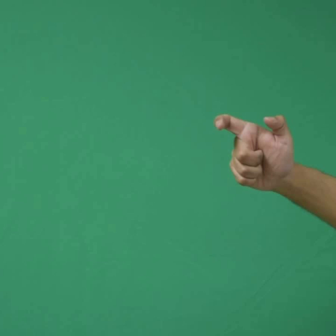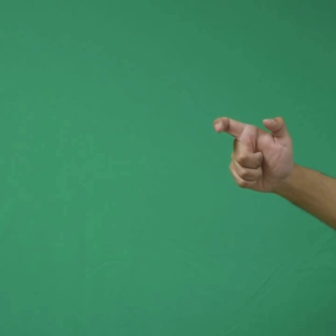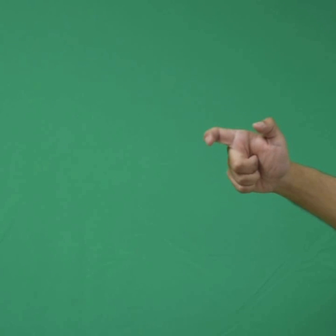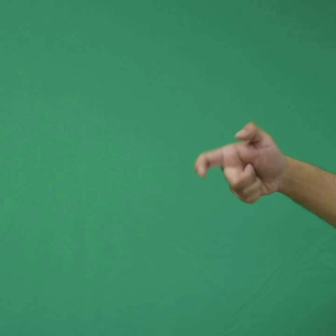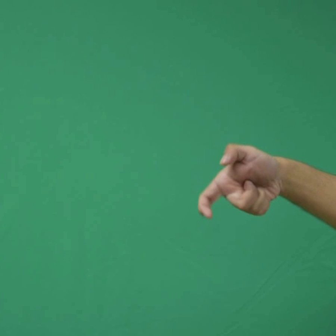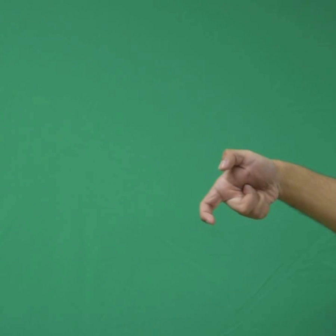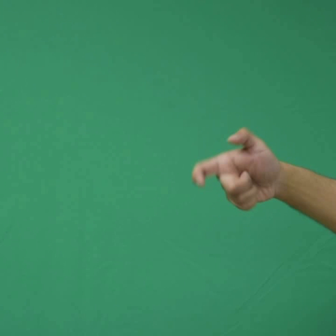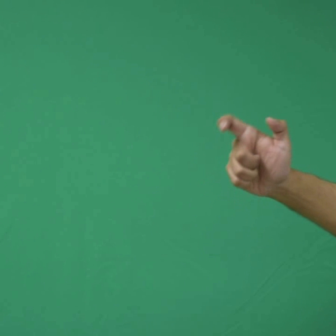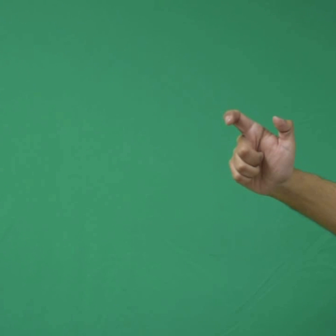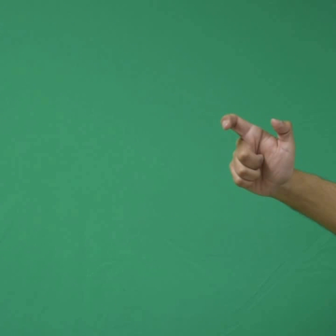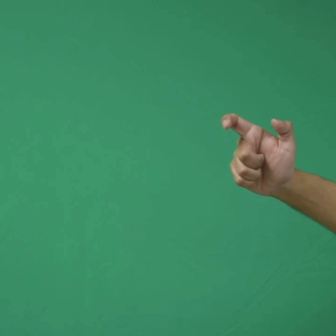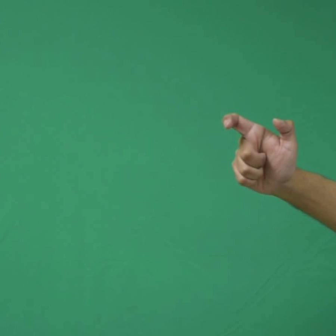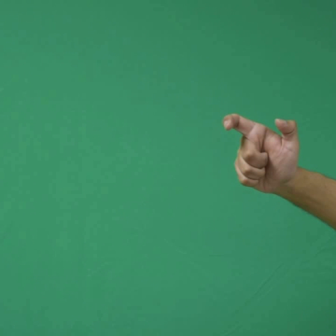Q